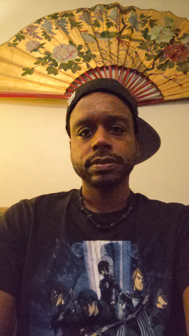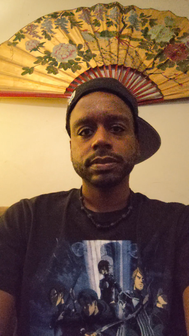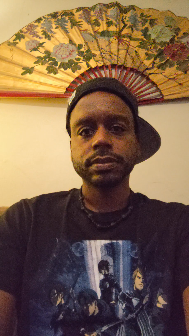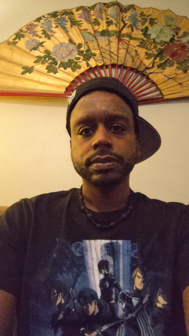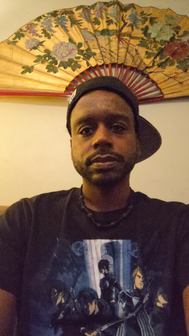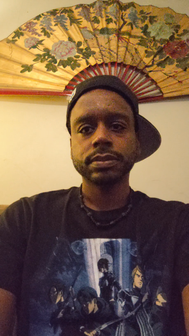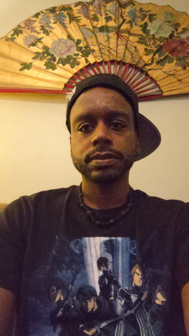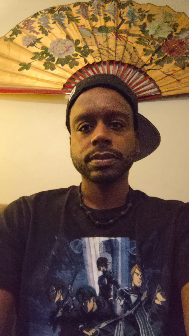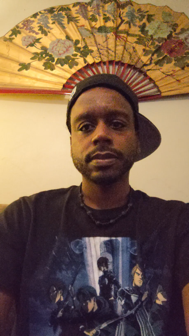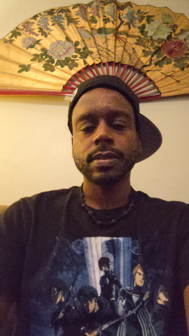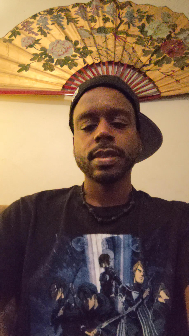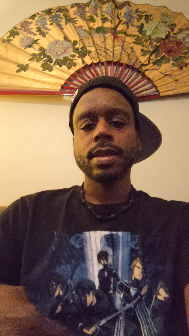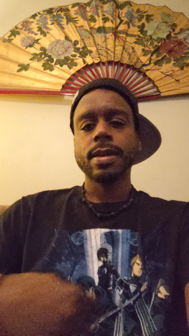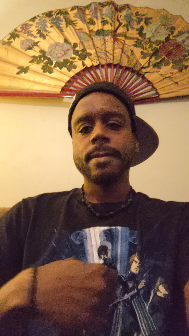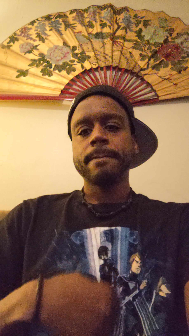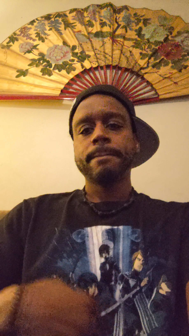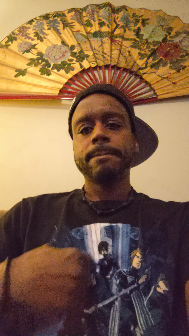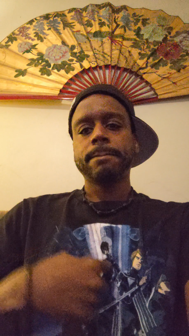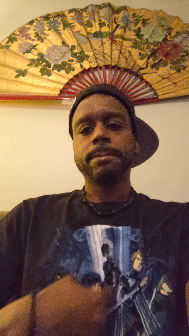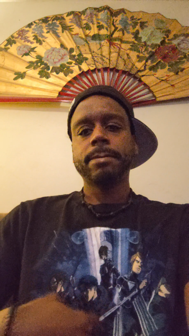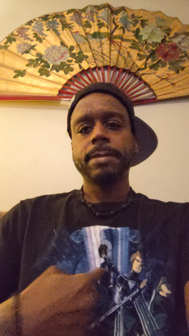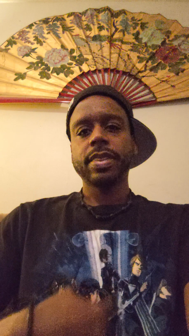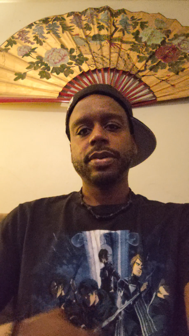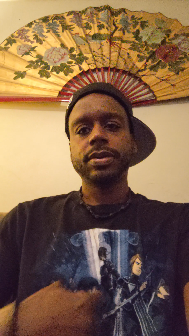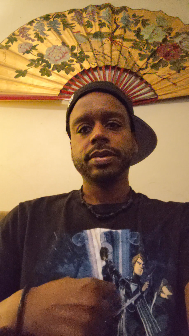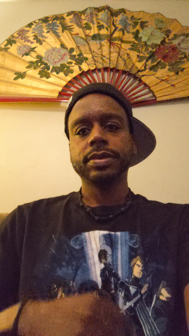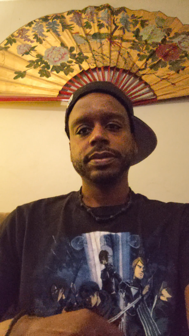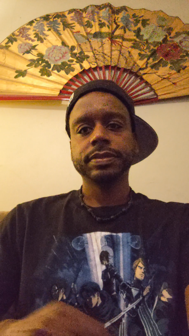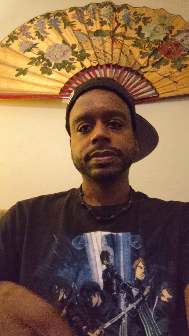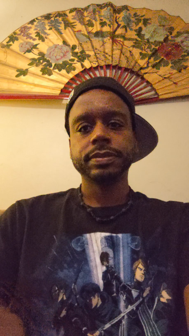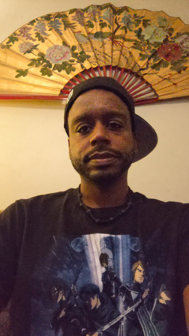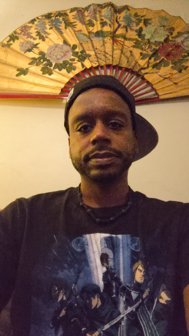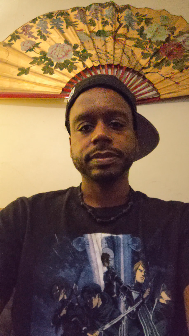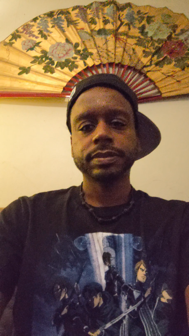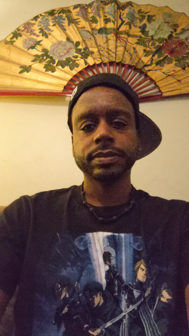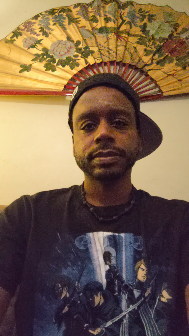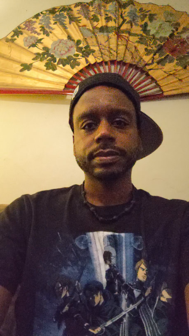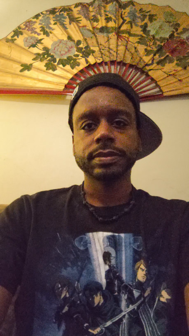belly button